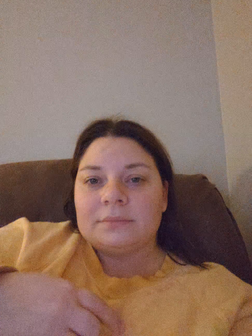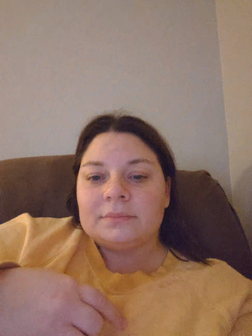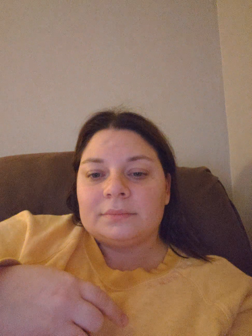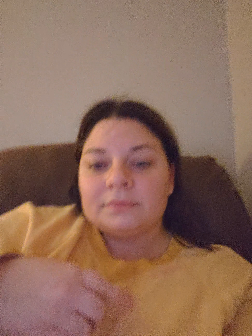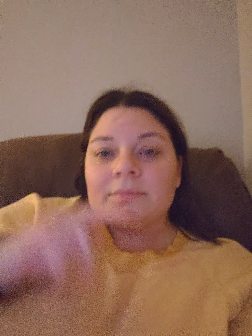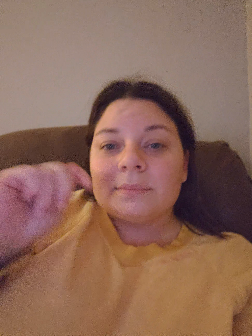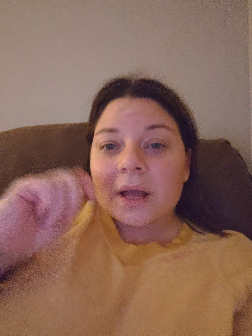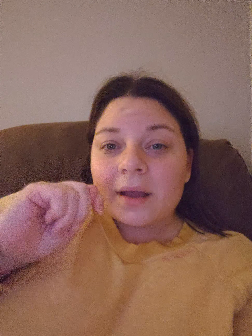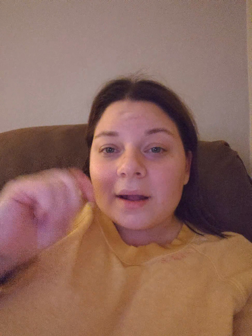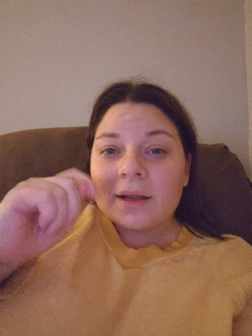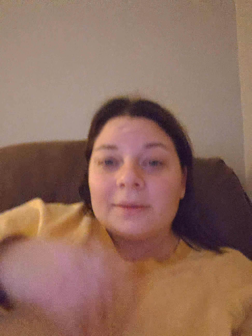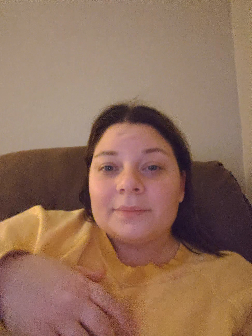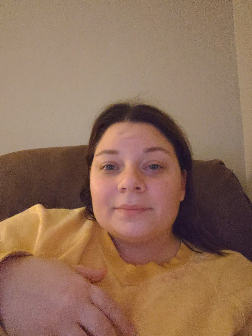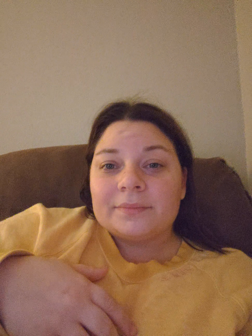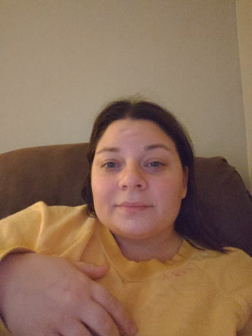potty